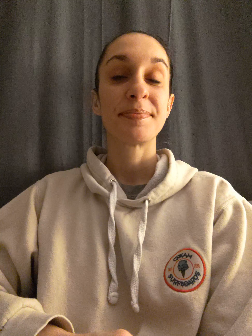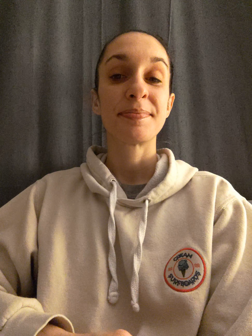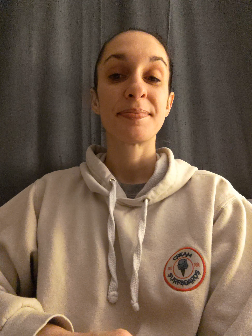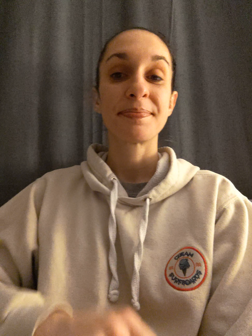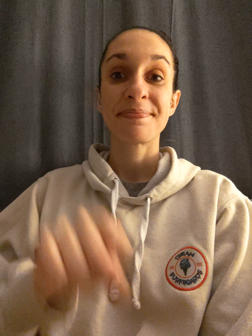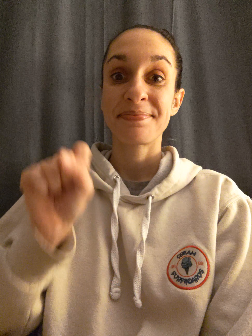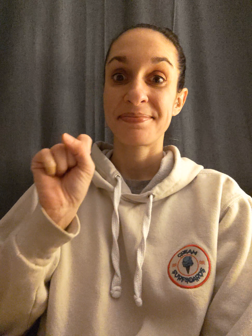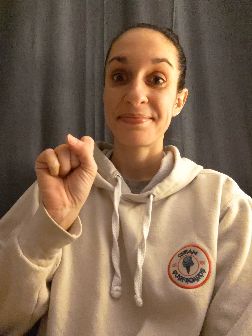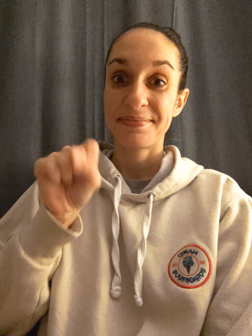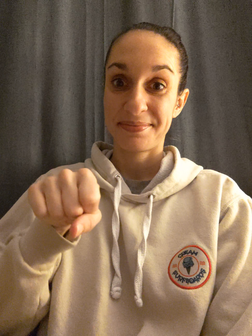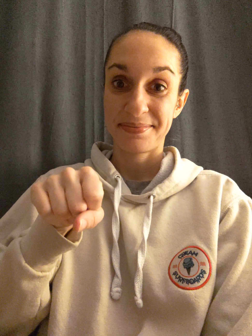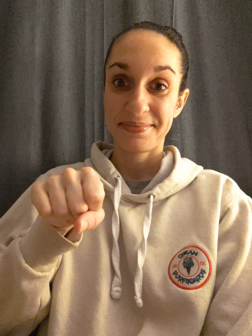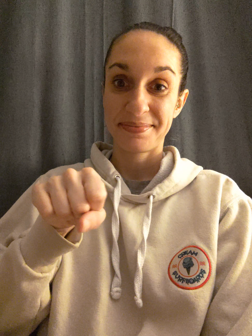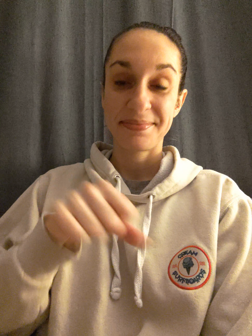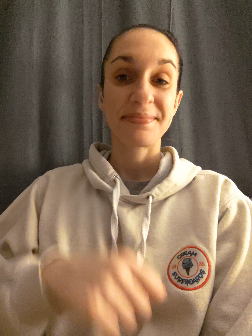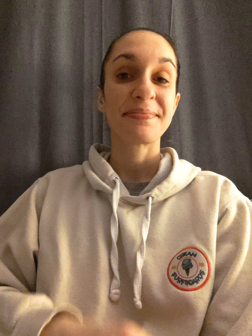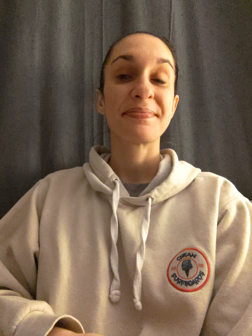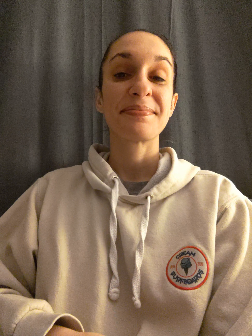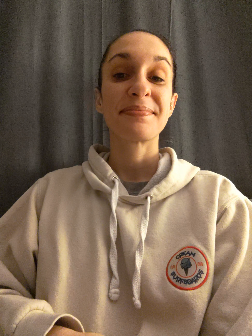yes